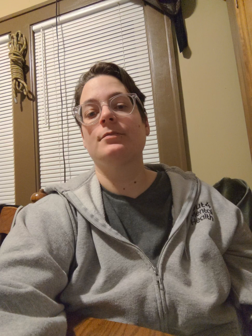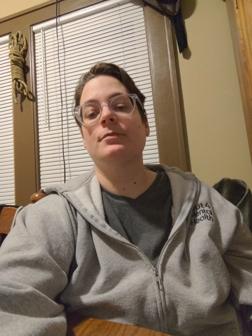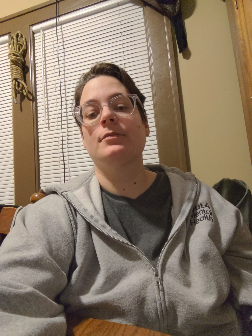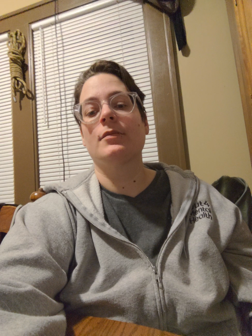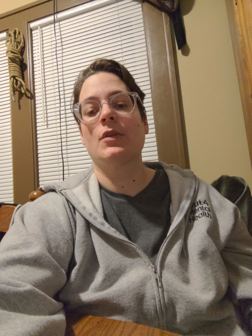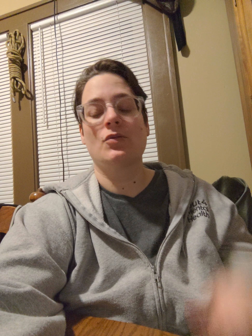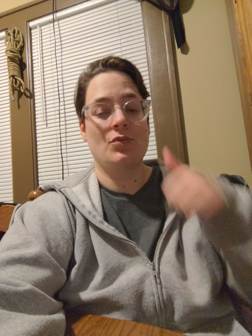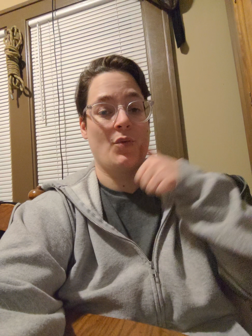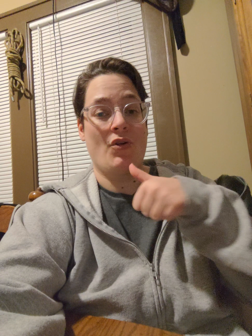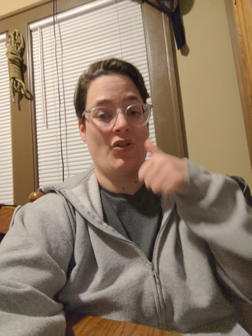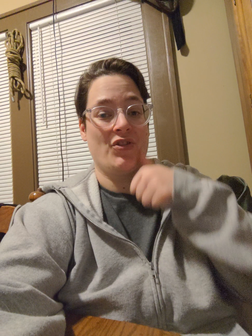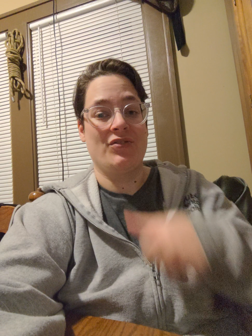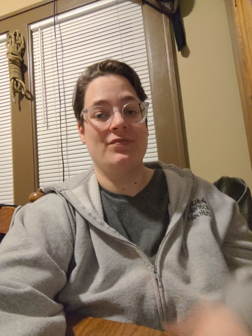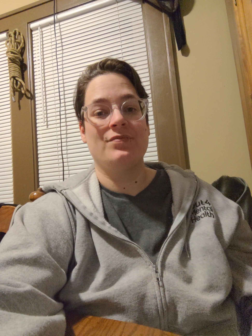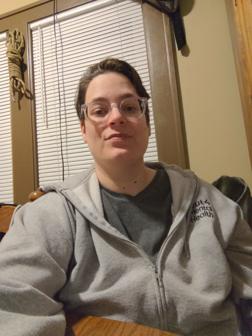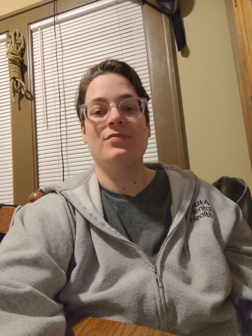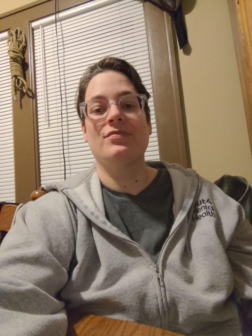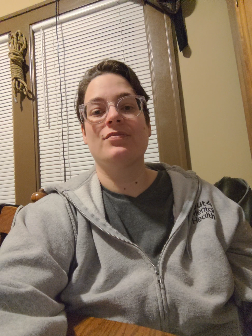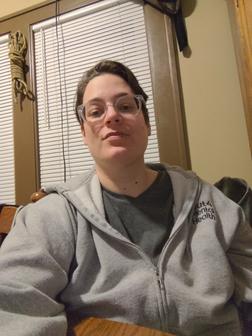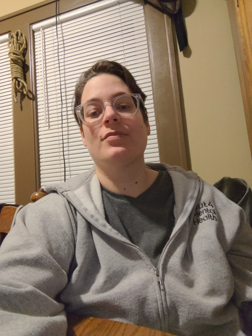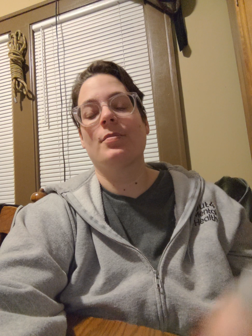girl